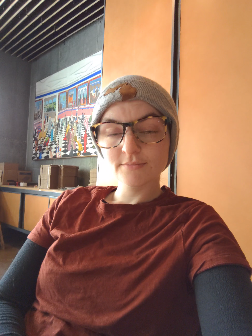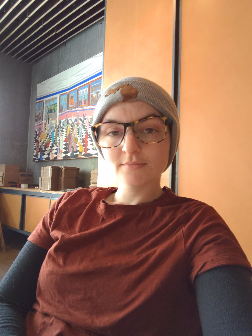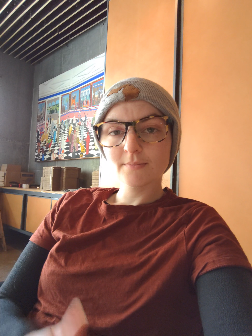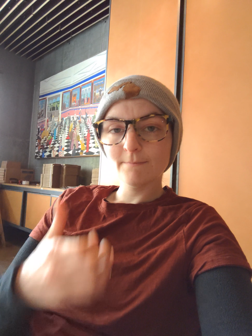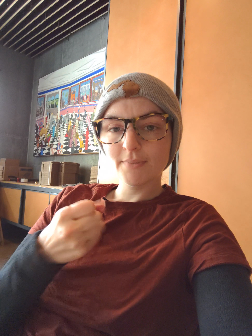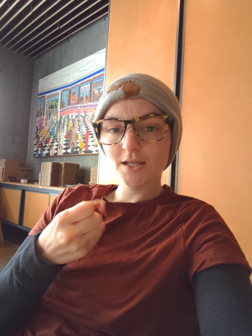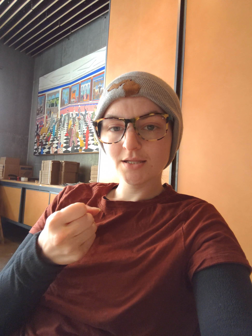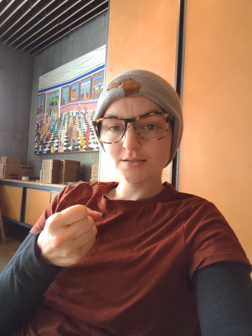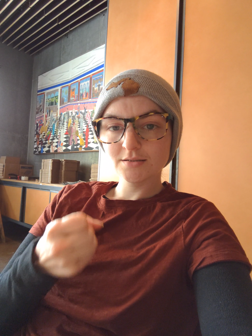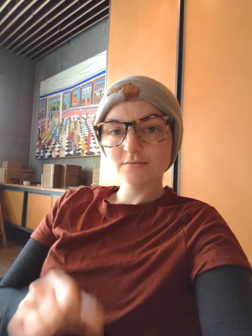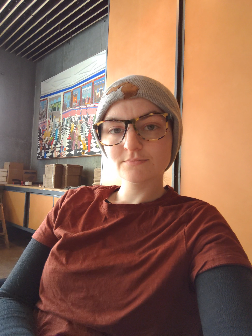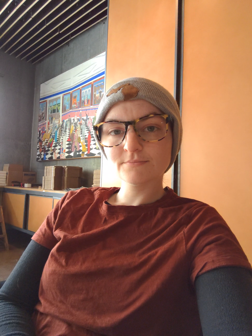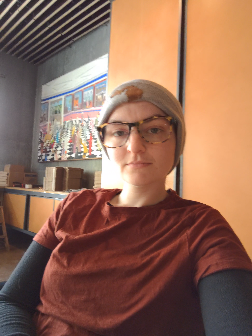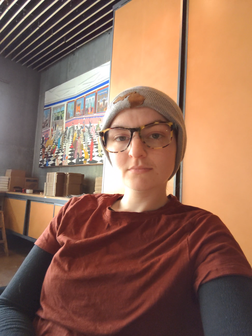milk